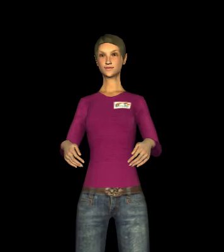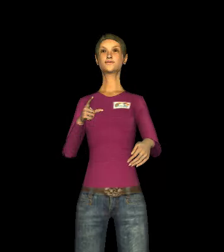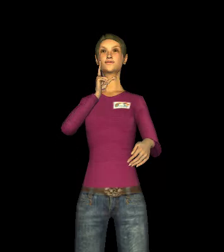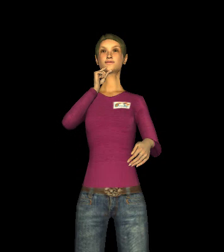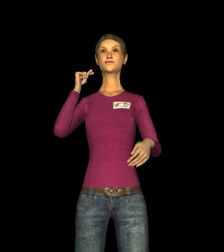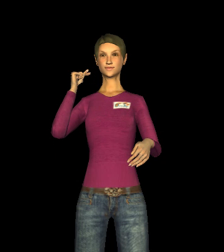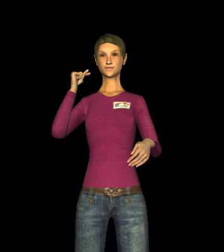رجل